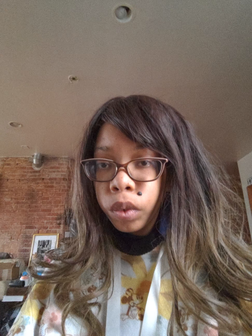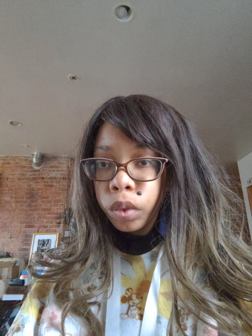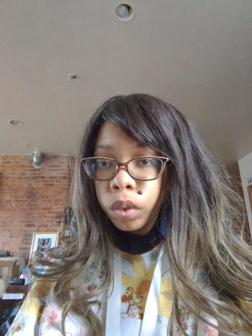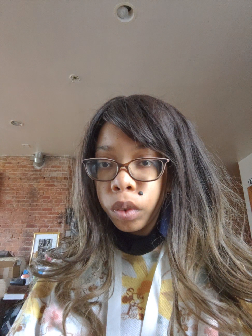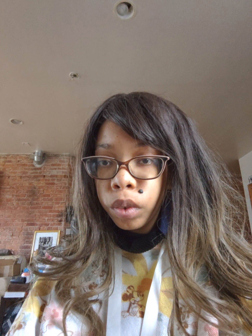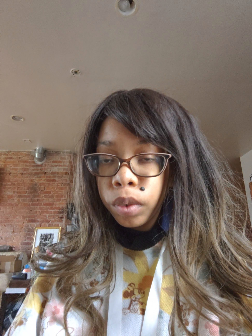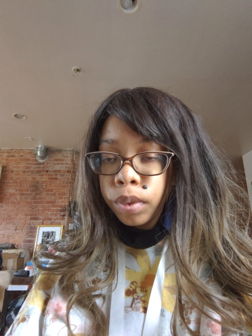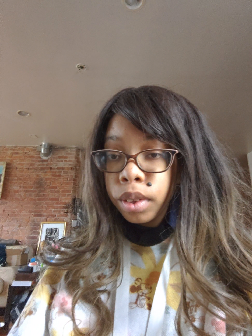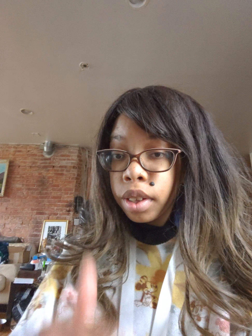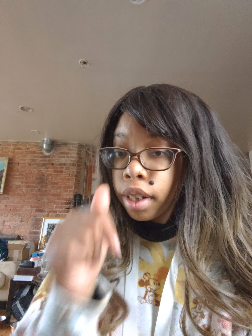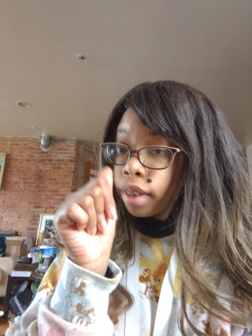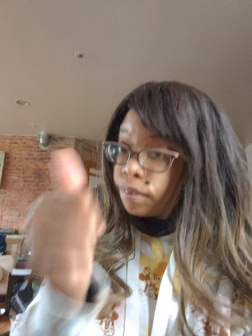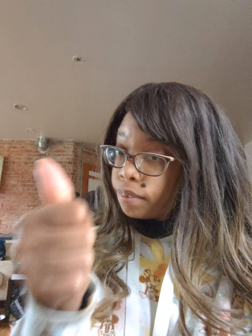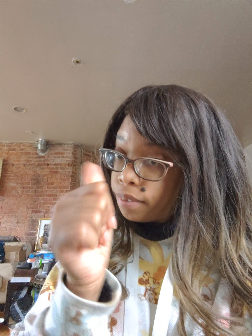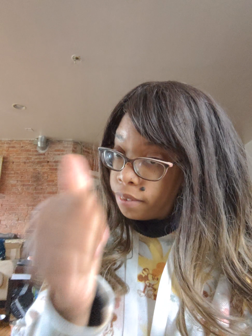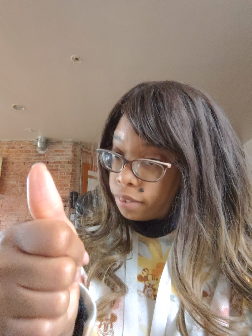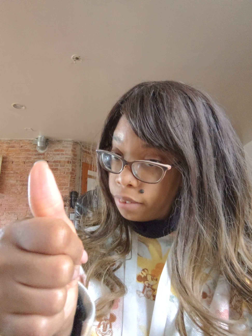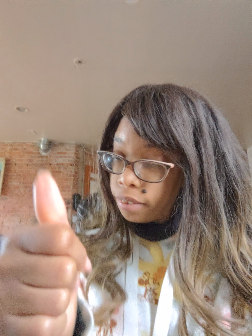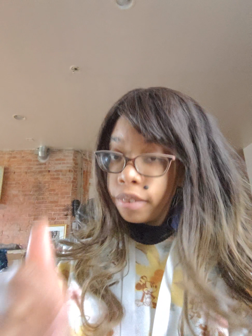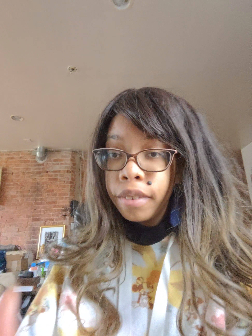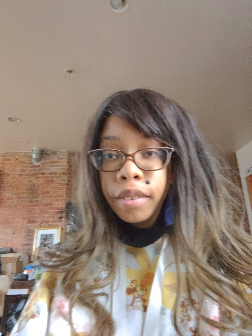yourself